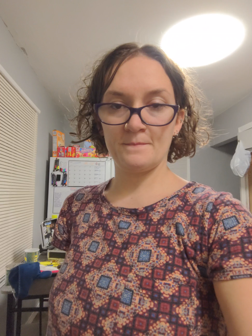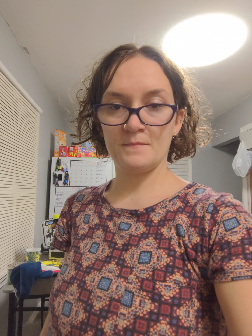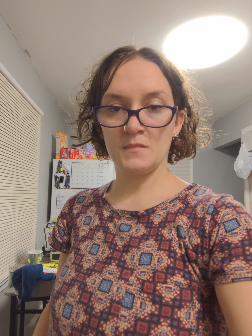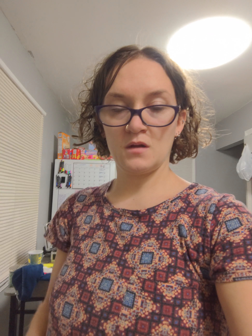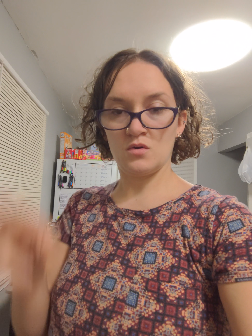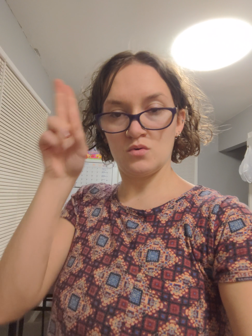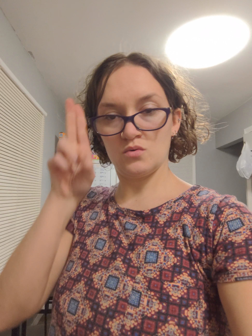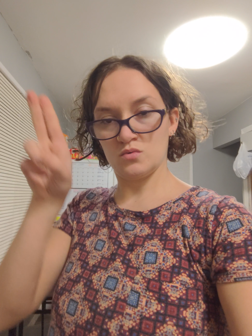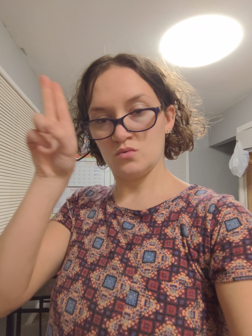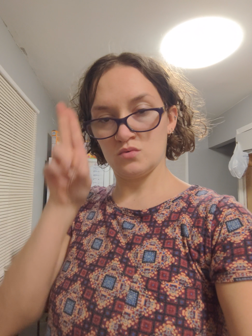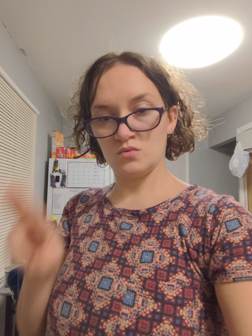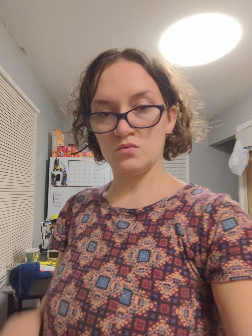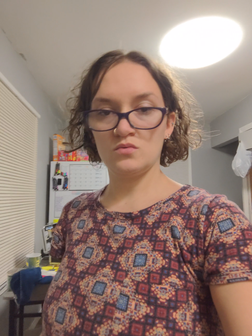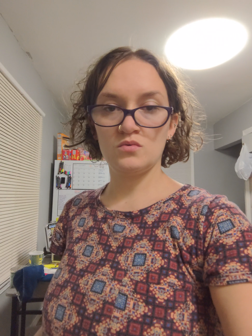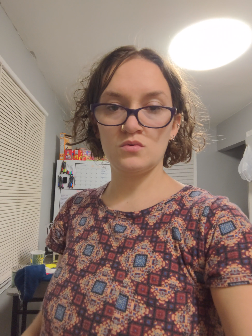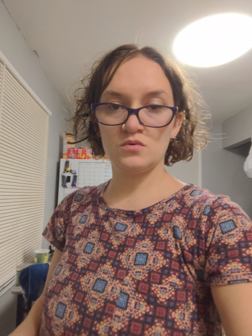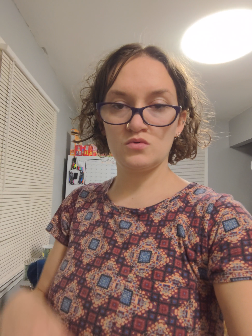uncle